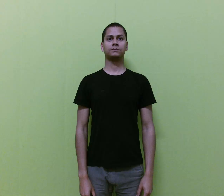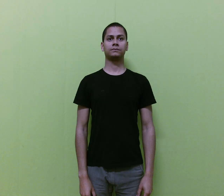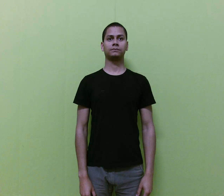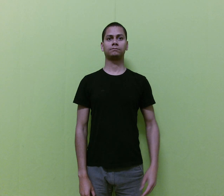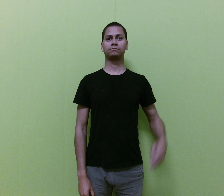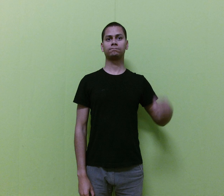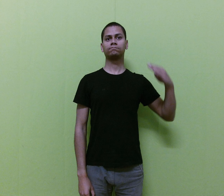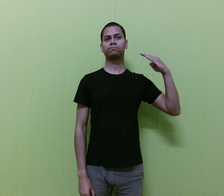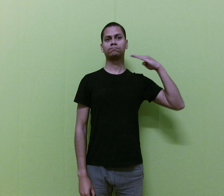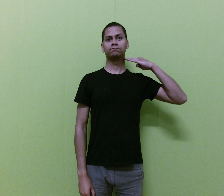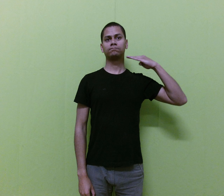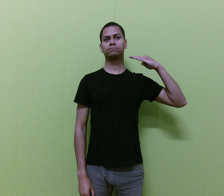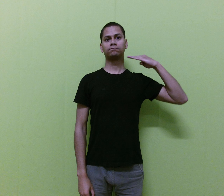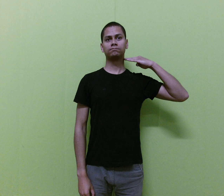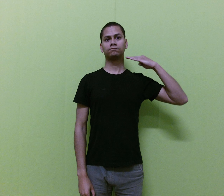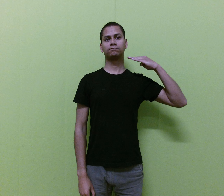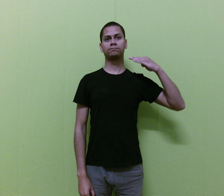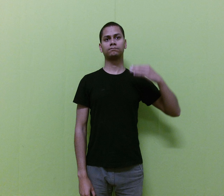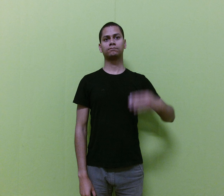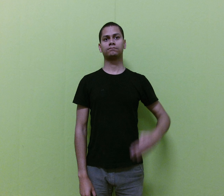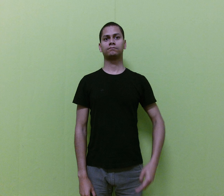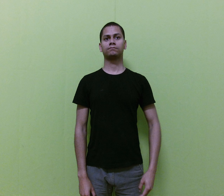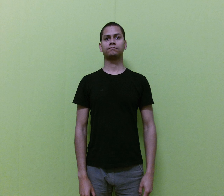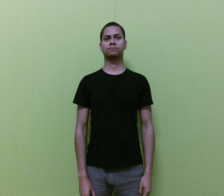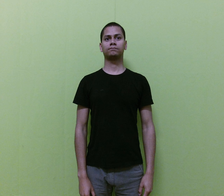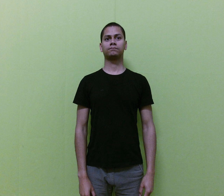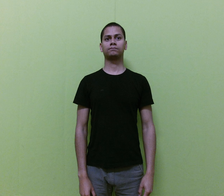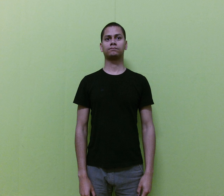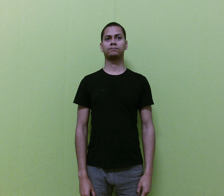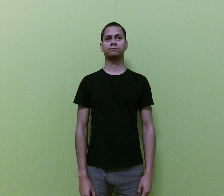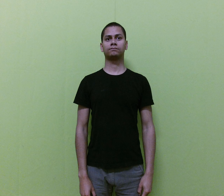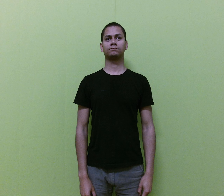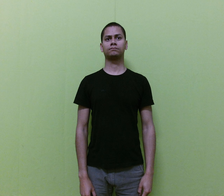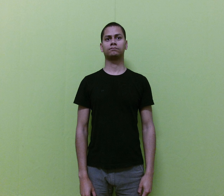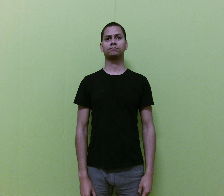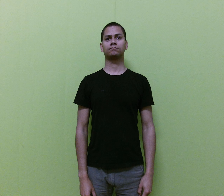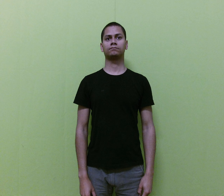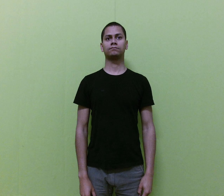banco